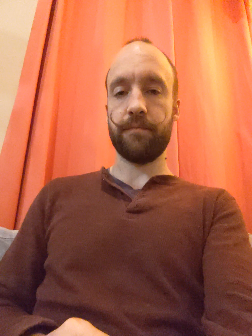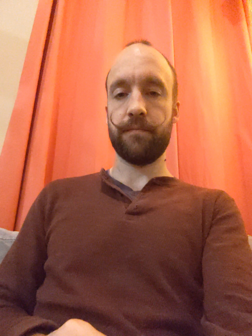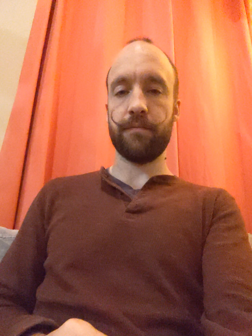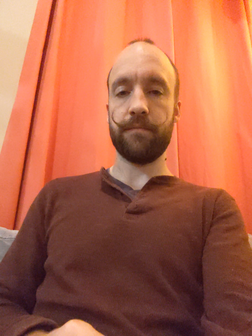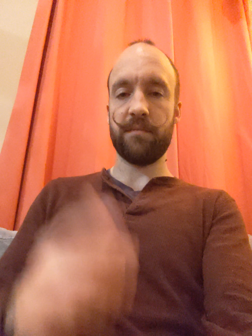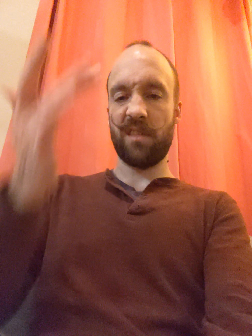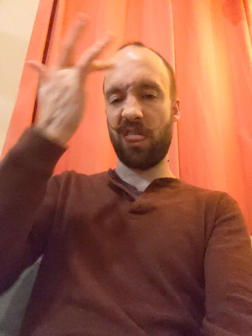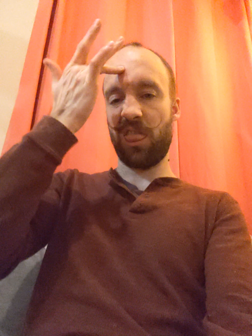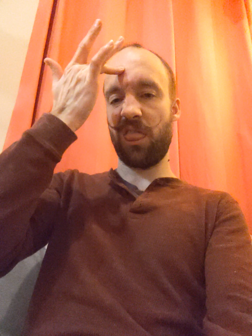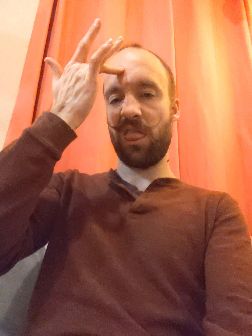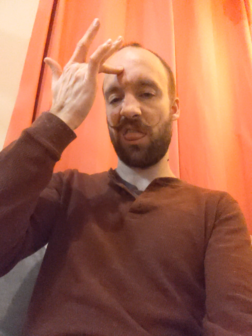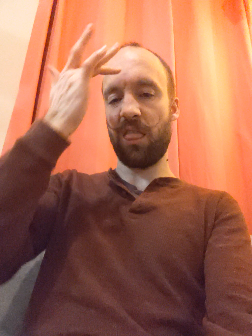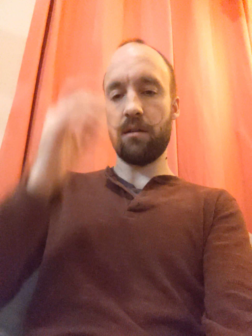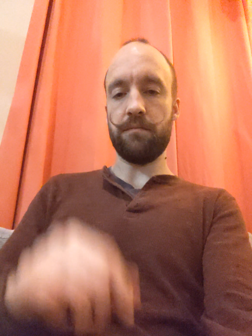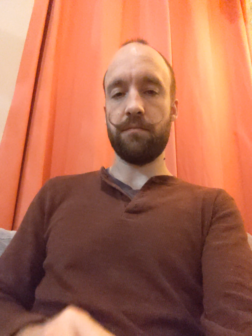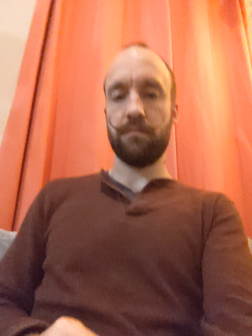sick